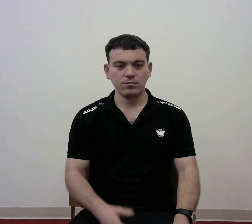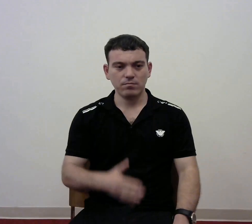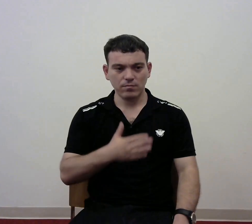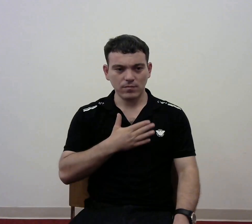mən